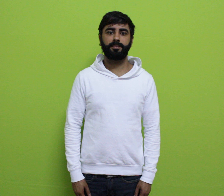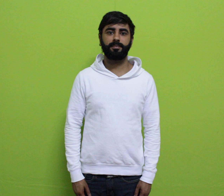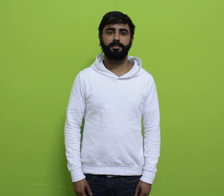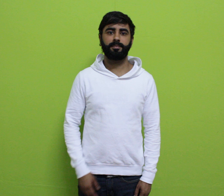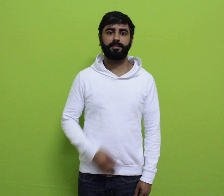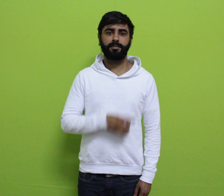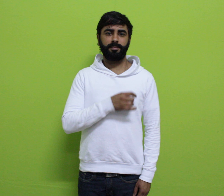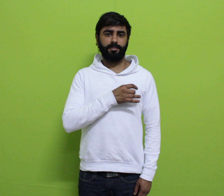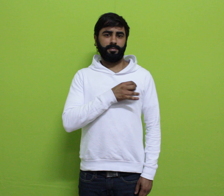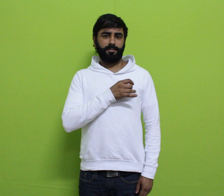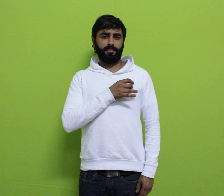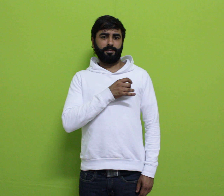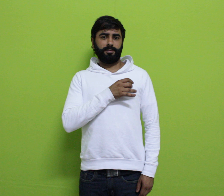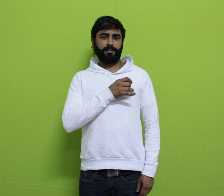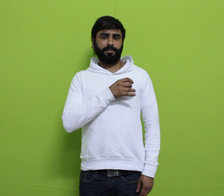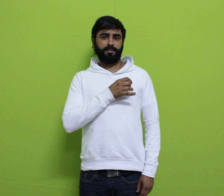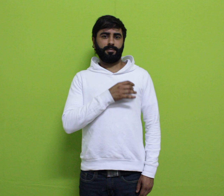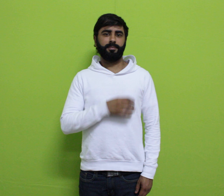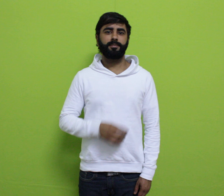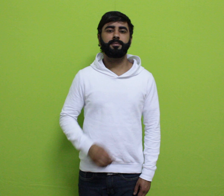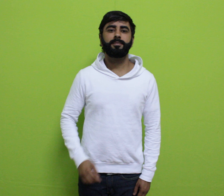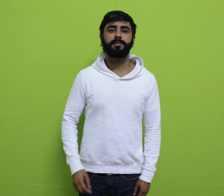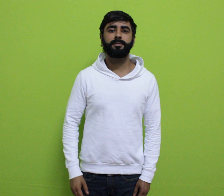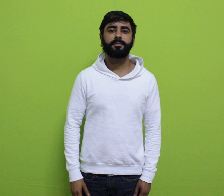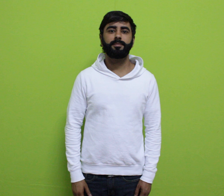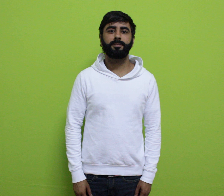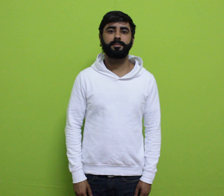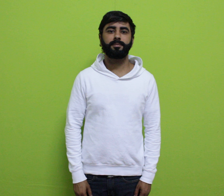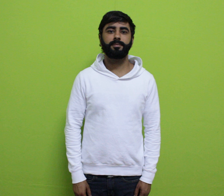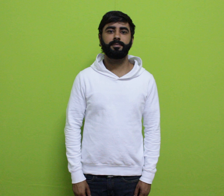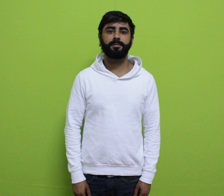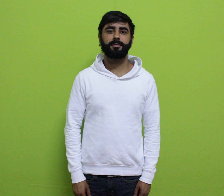medo